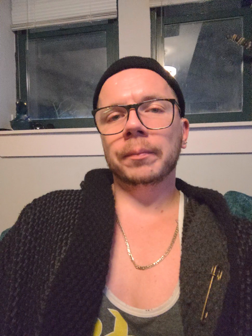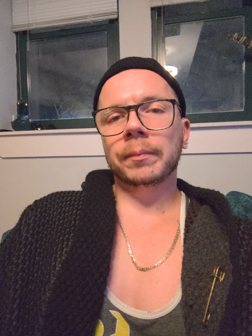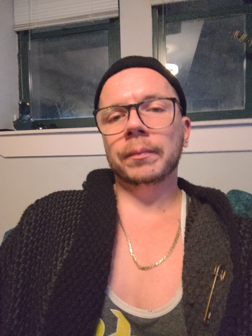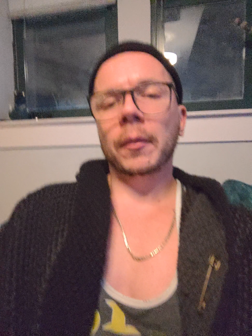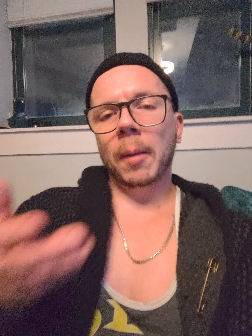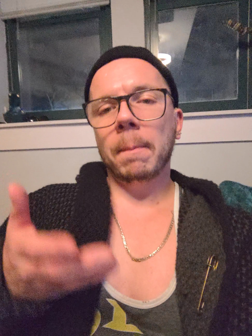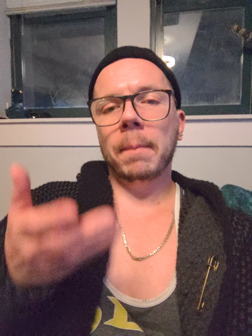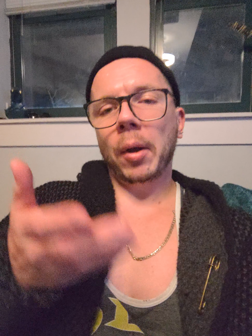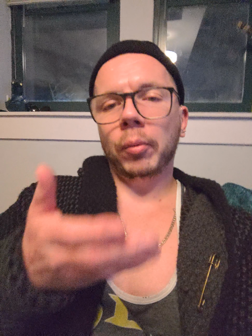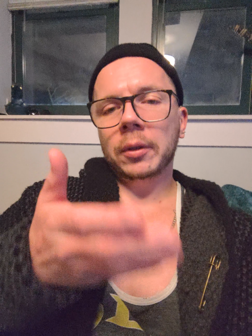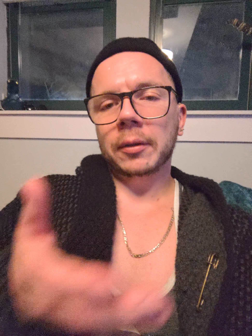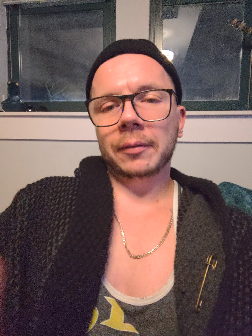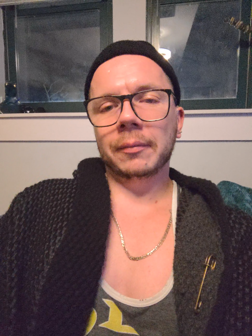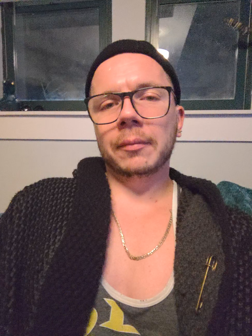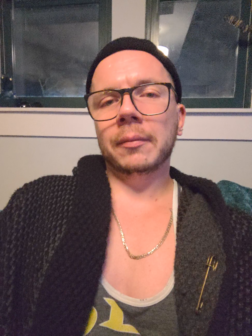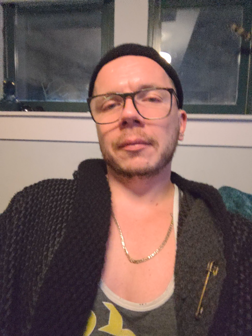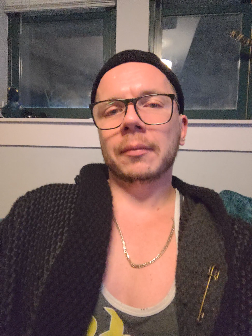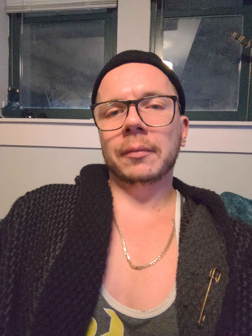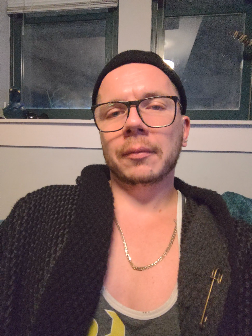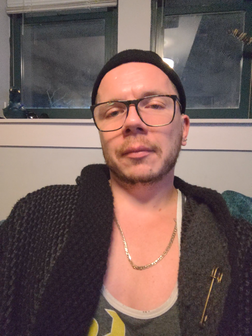boat